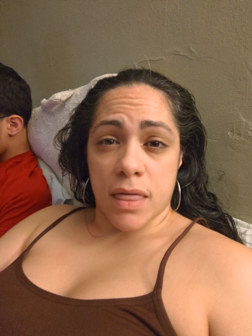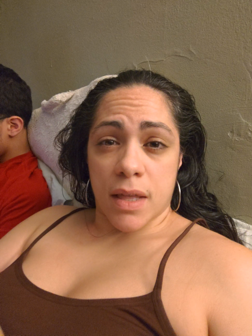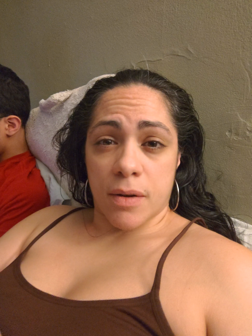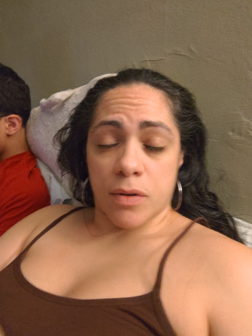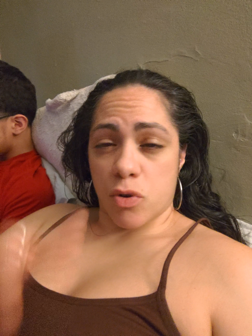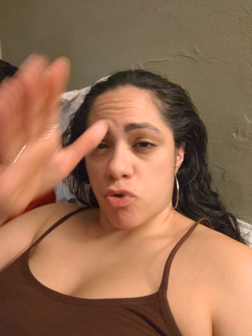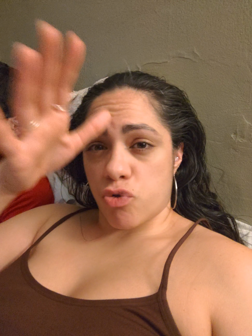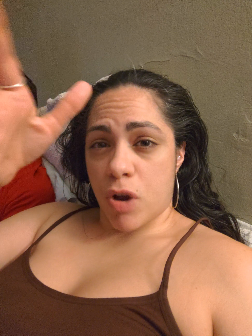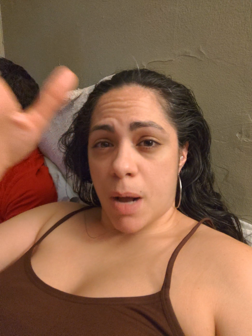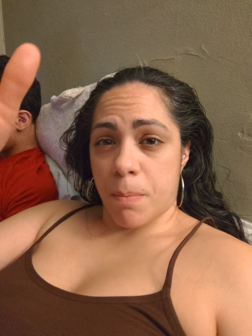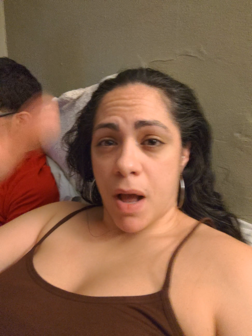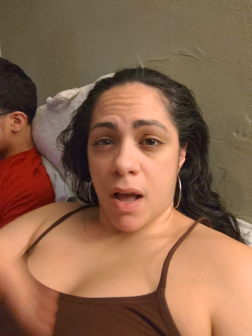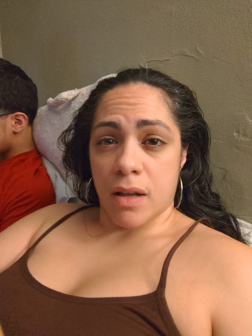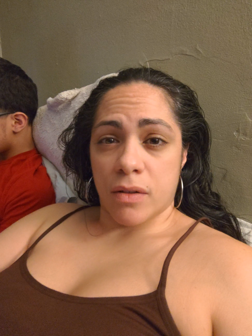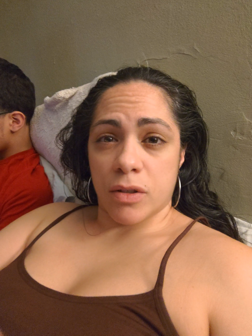grandpa